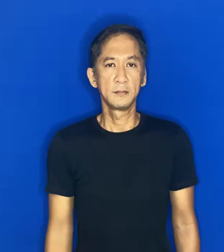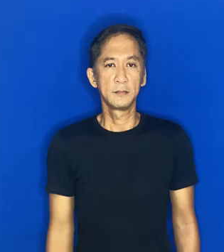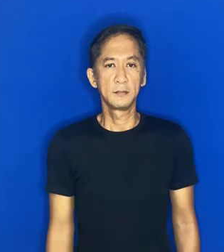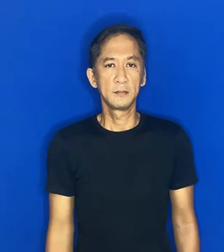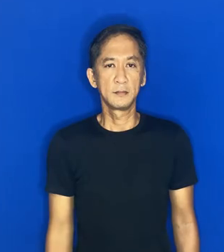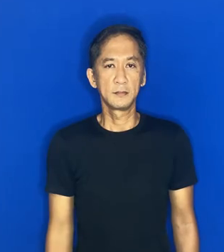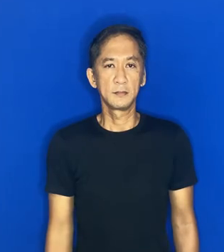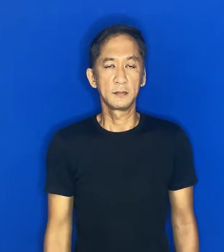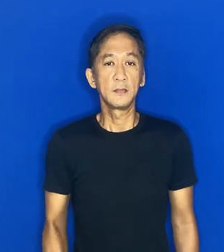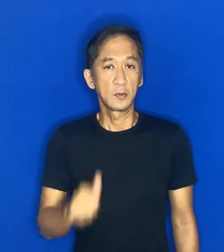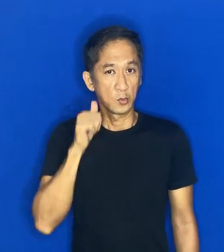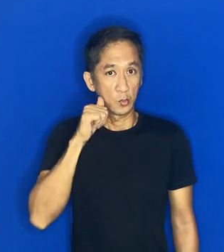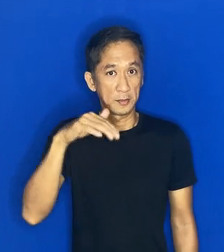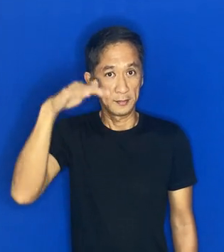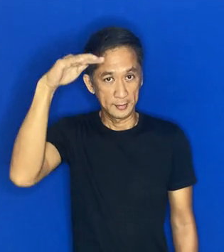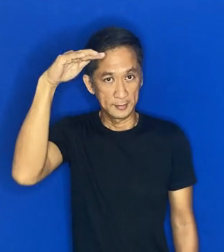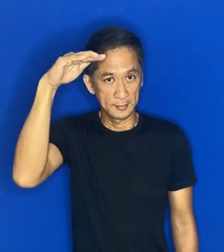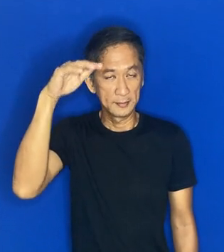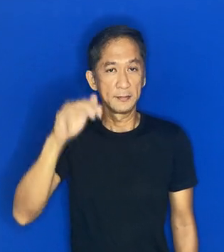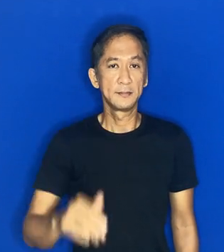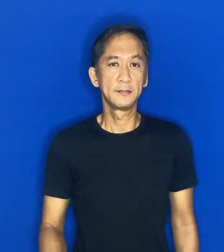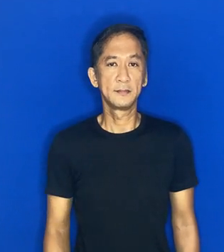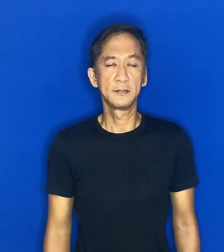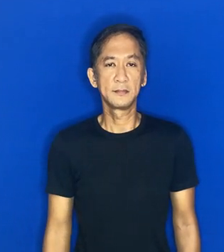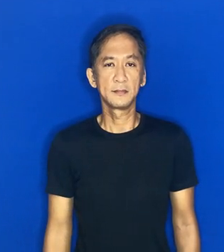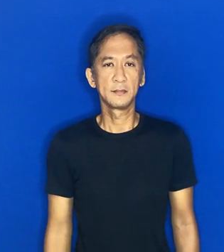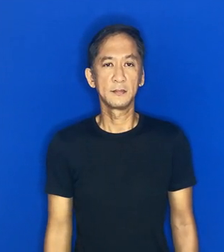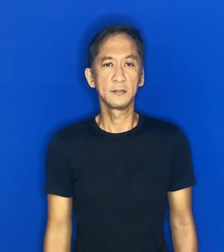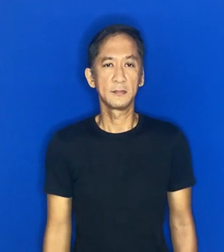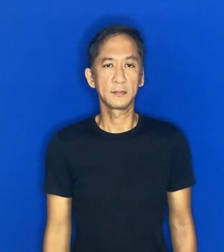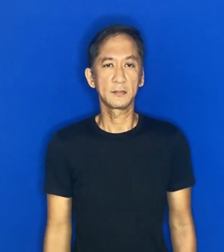woman